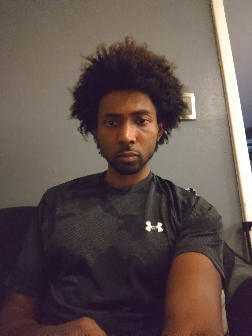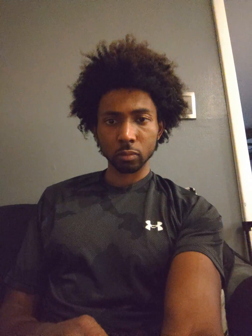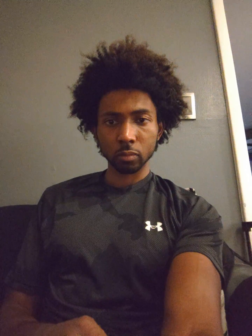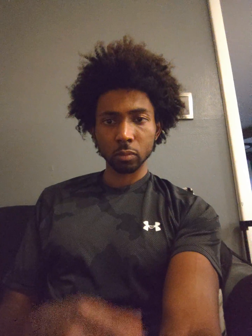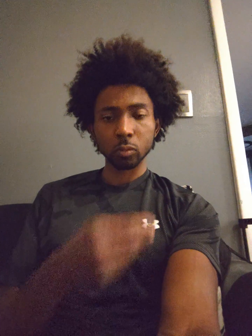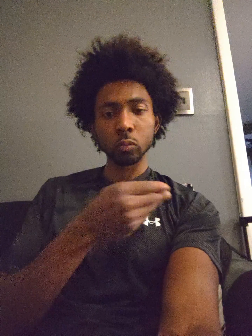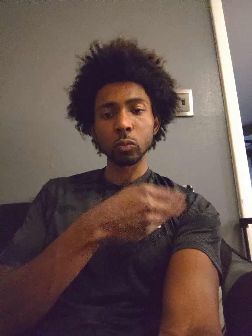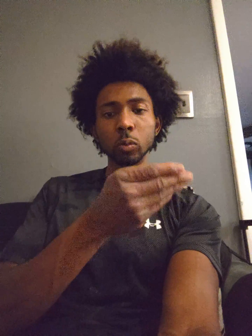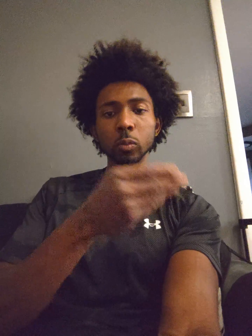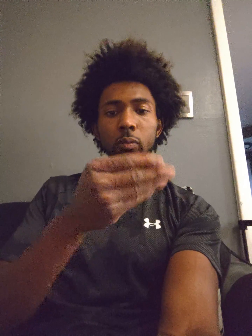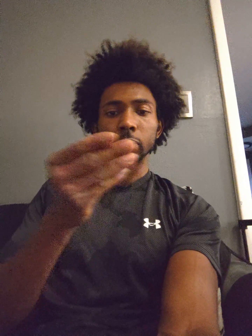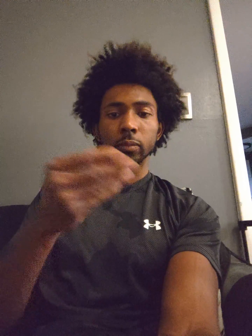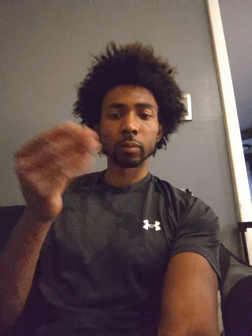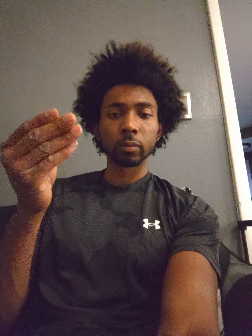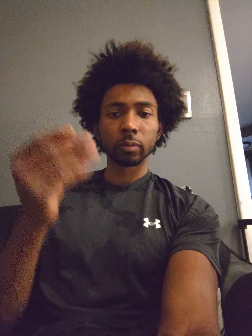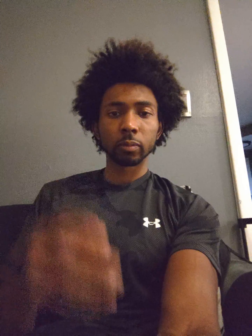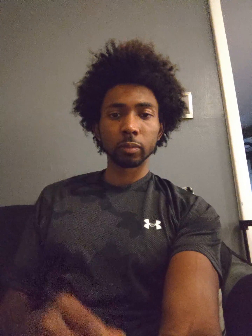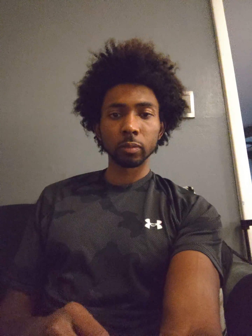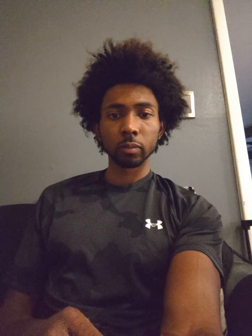shopping